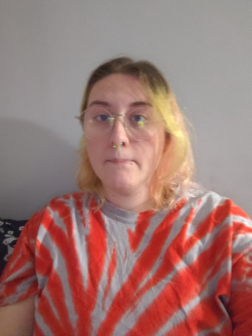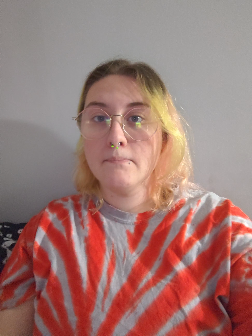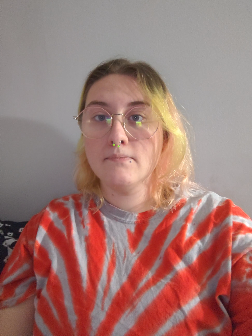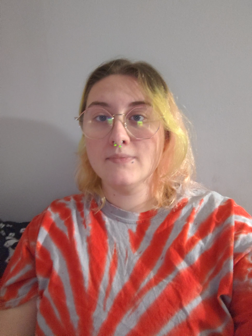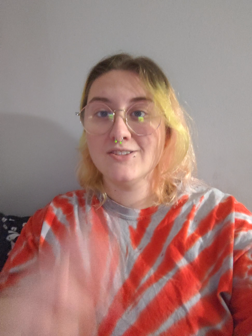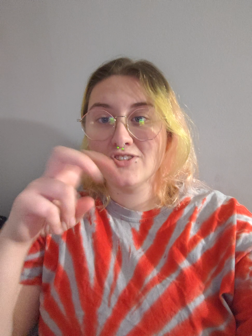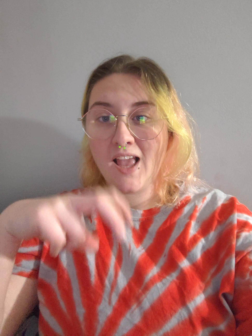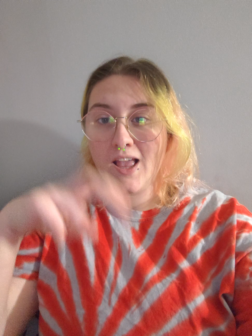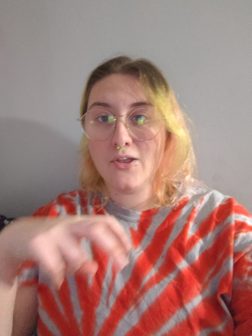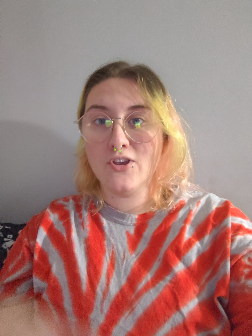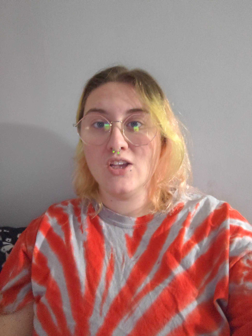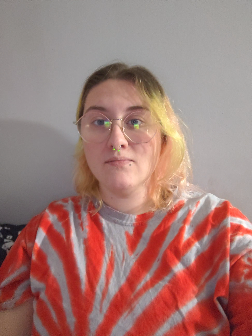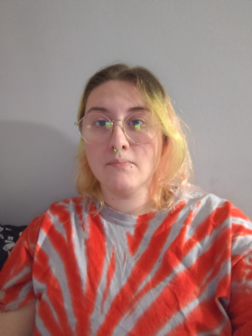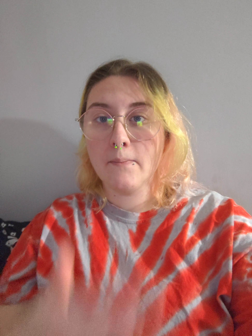chair